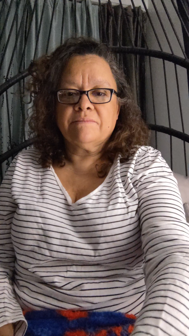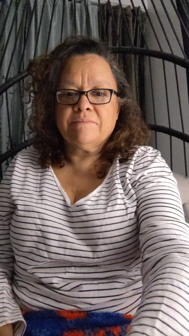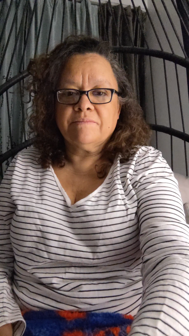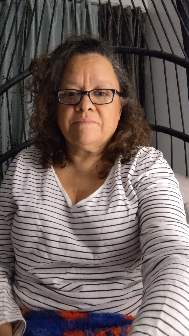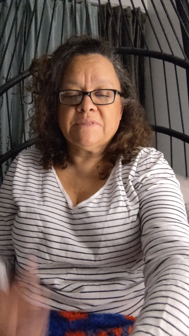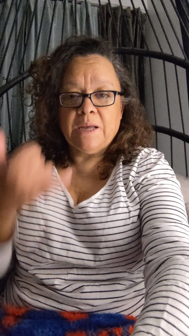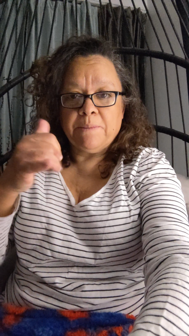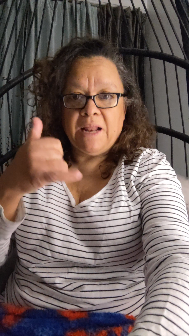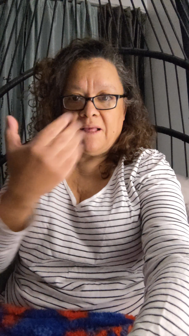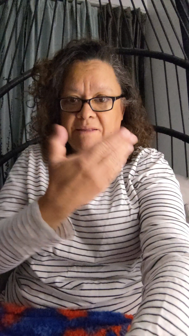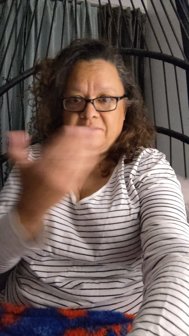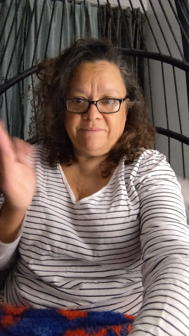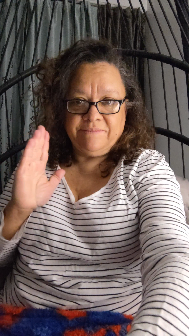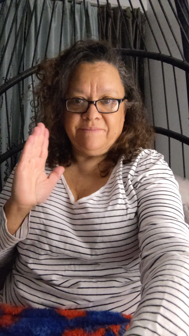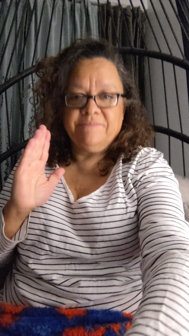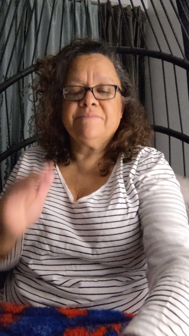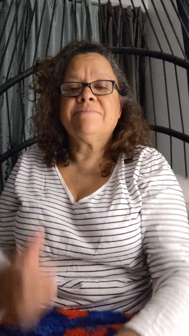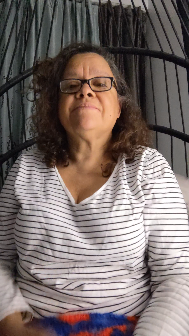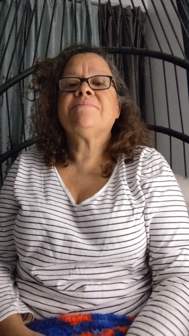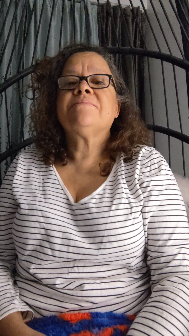playpen